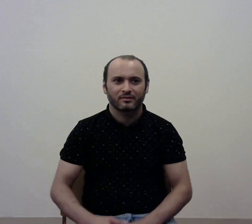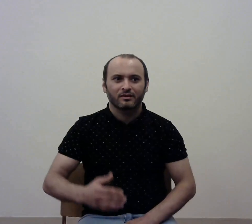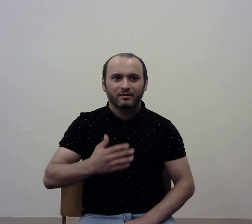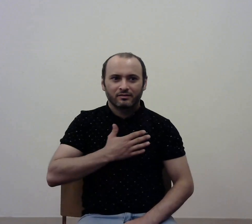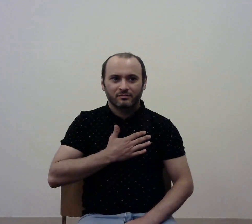mən